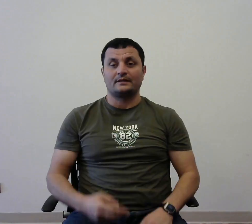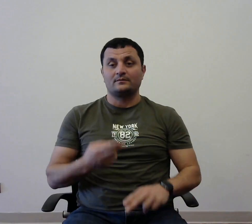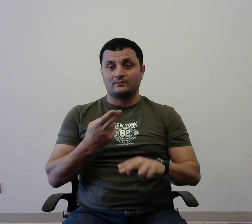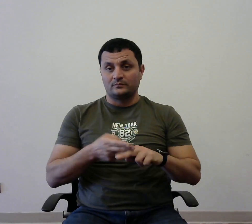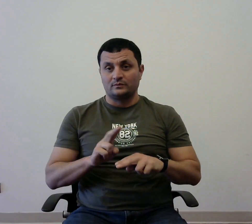bu